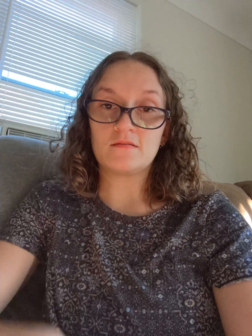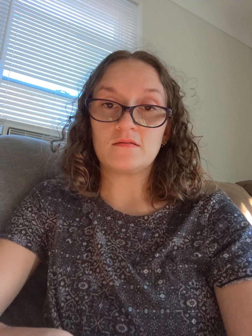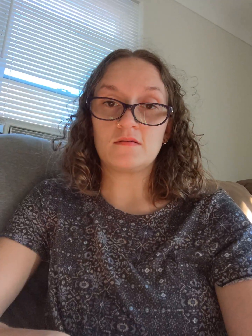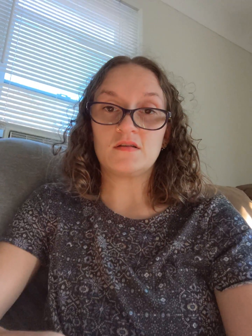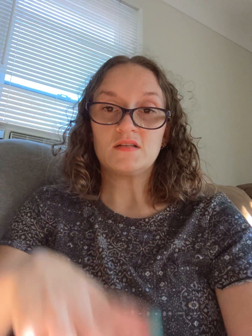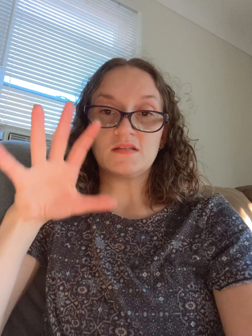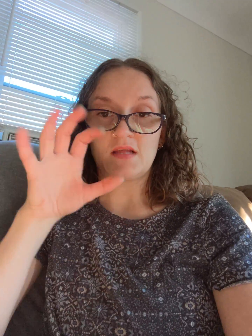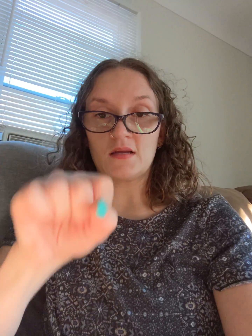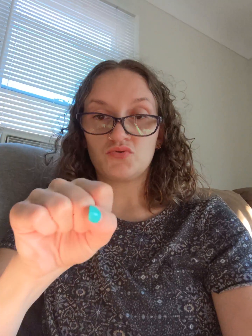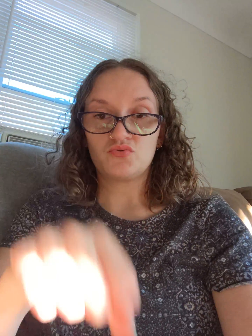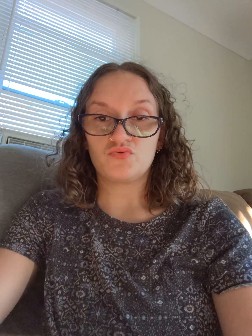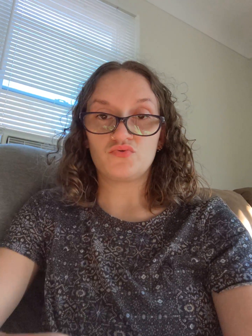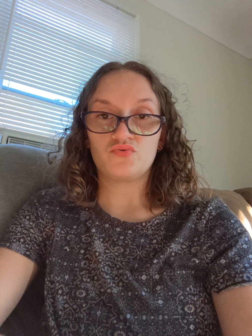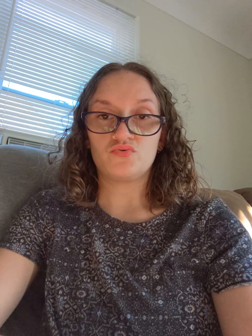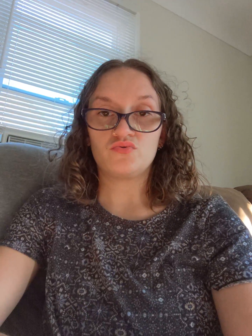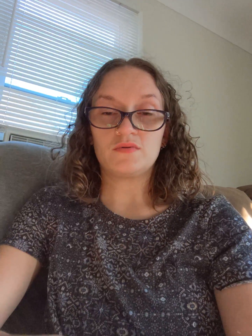catch